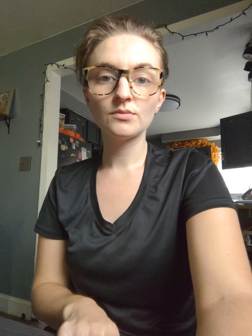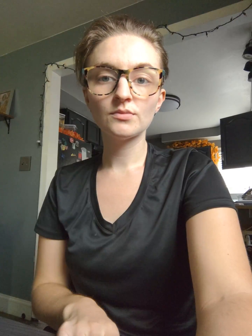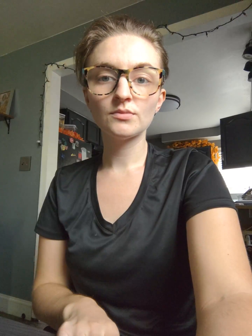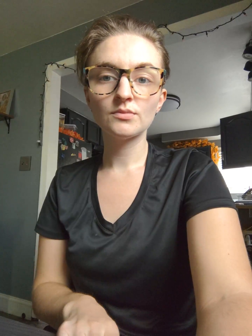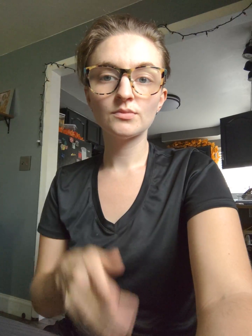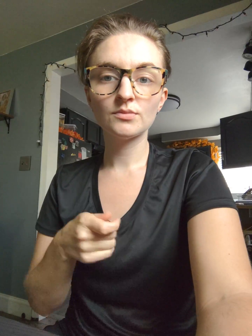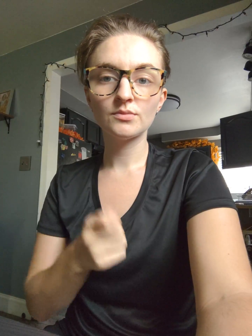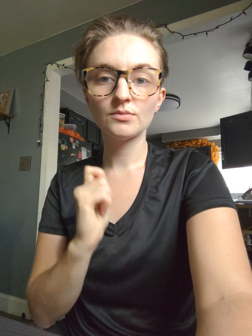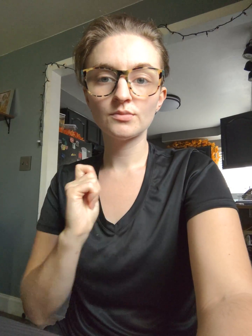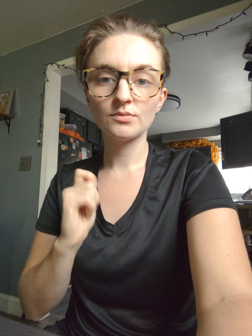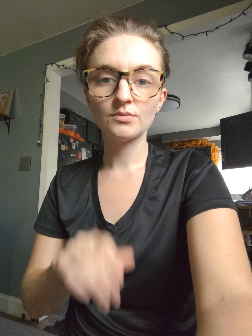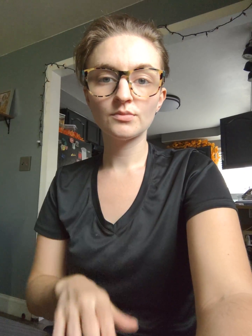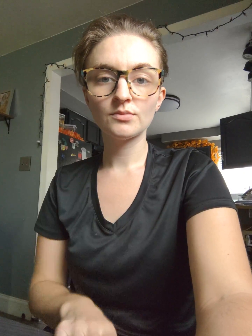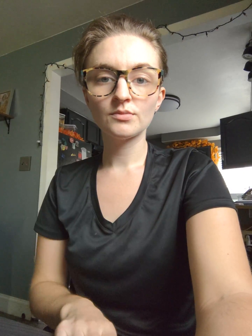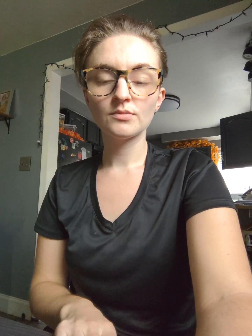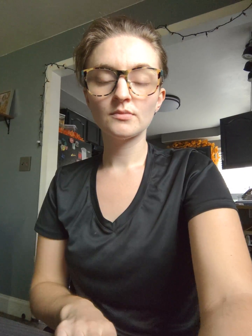shovel